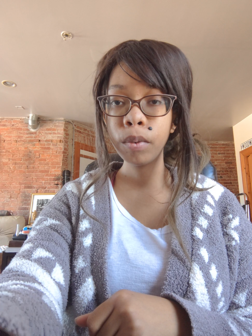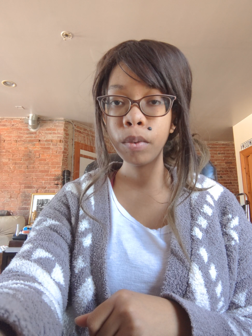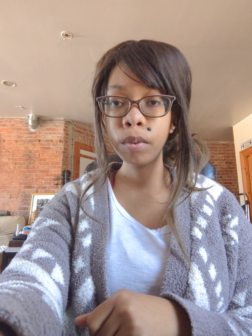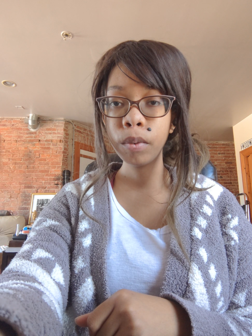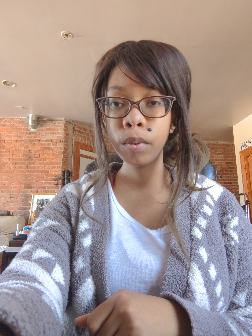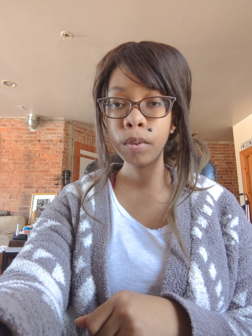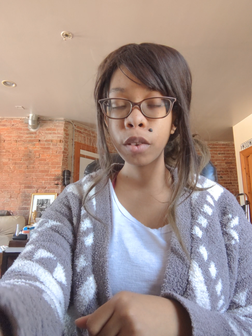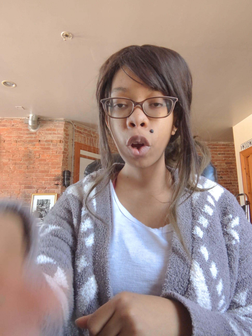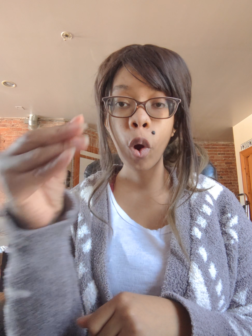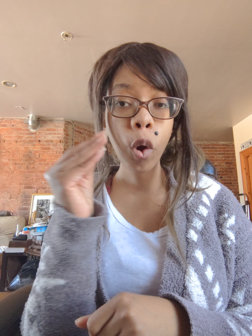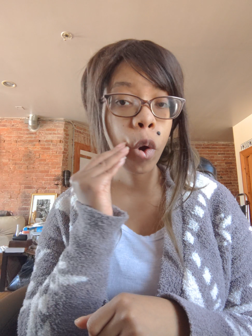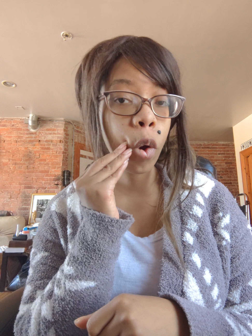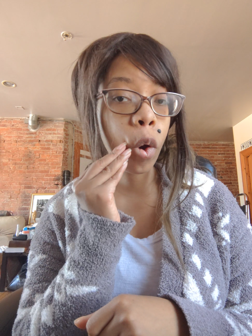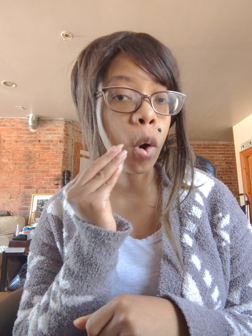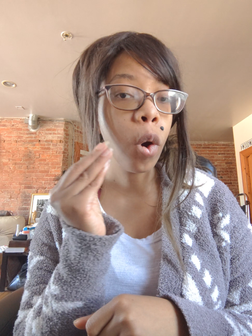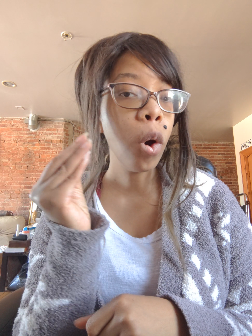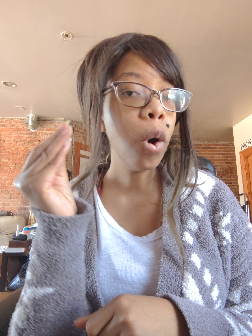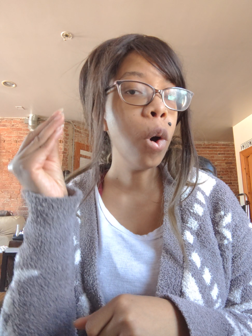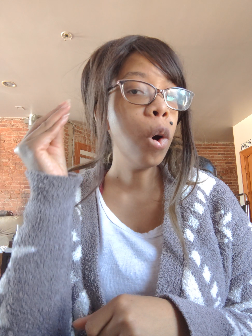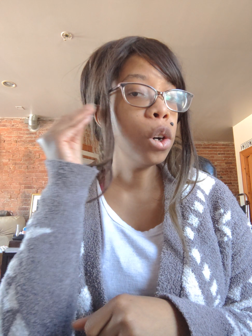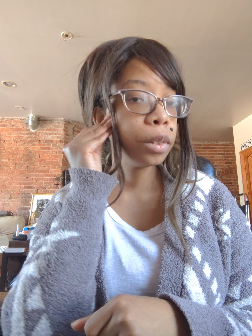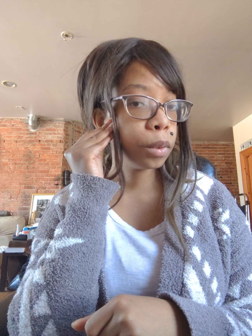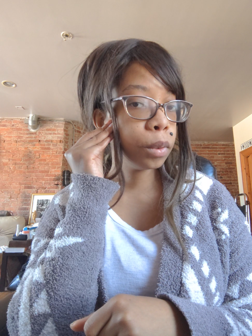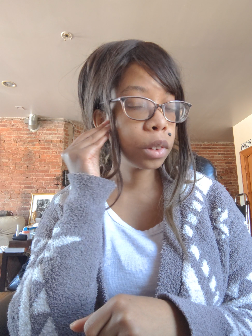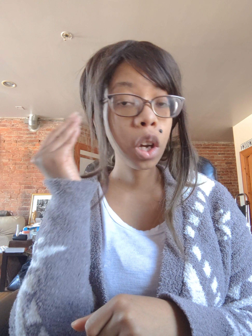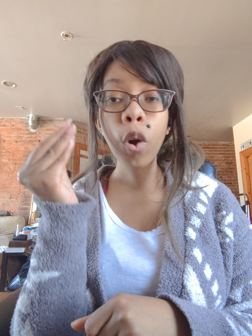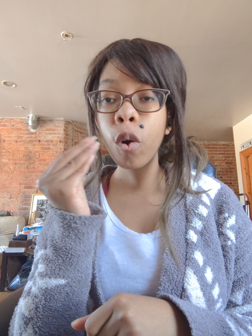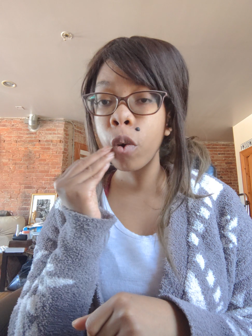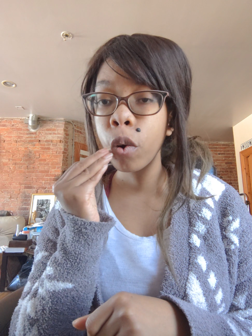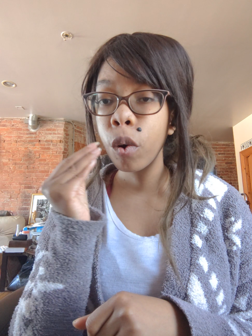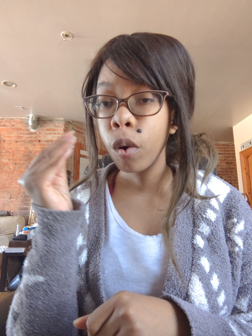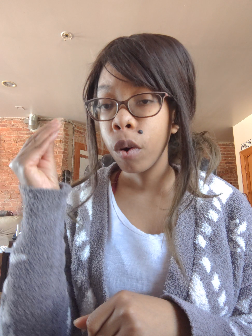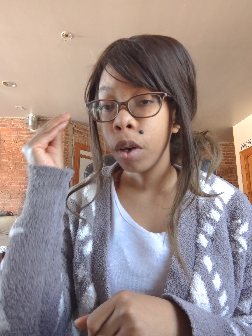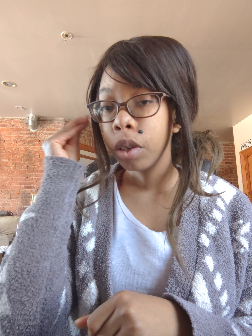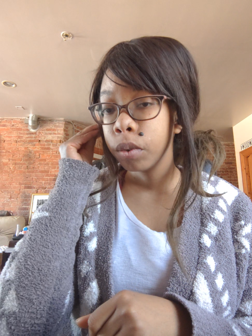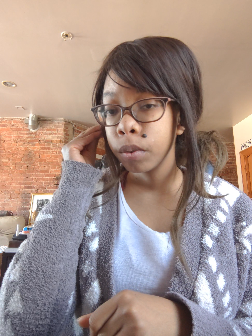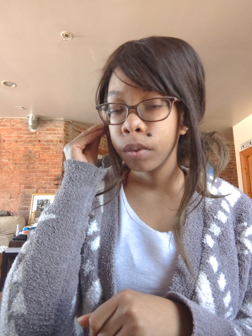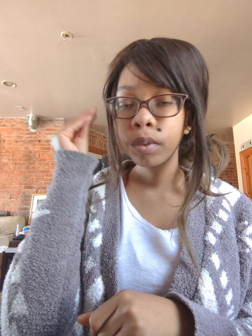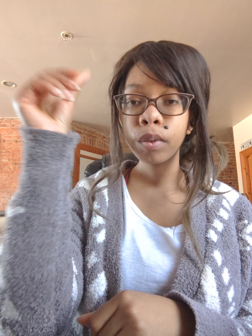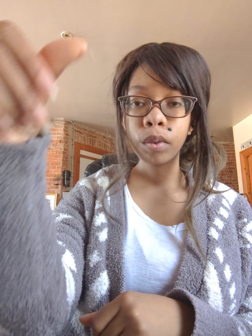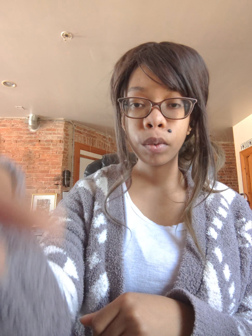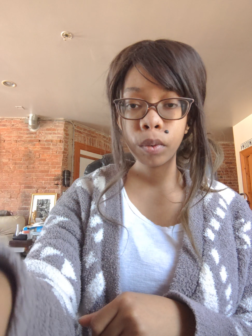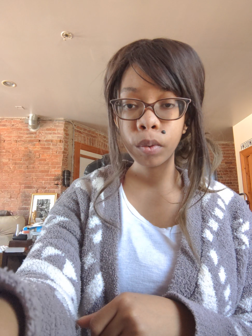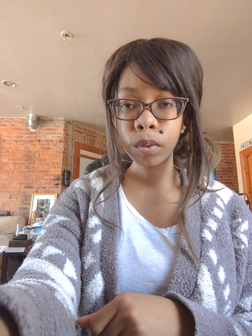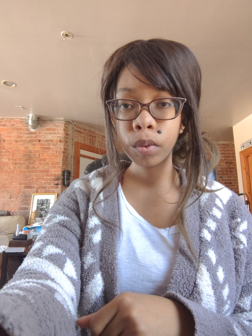home